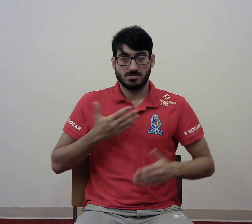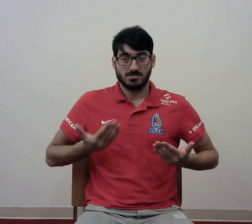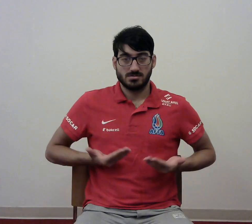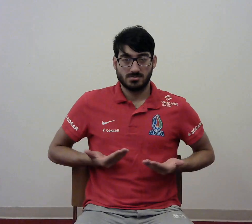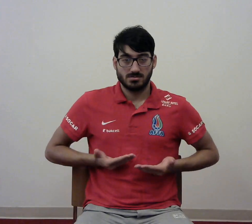yaşamaq